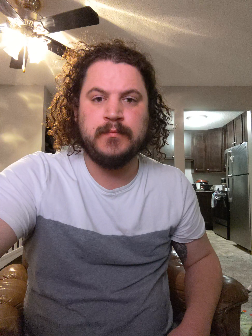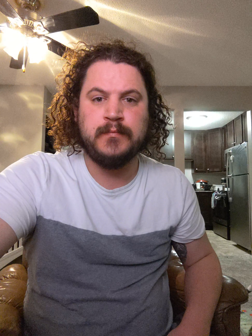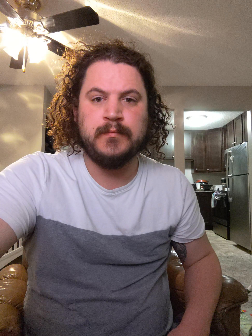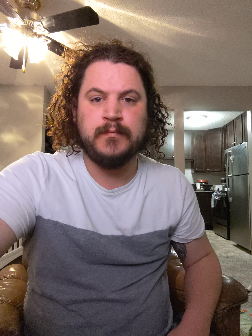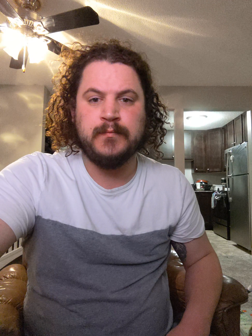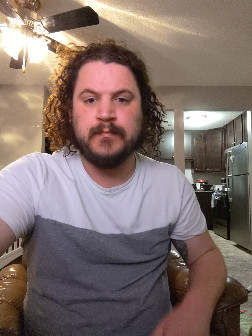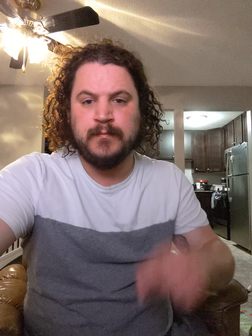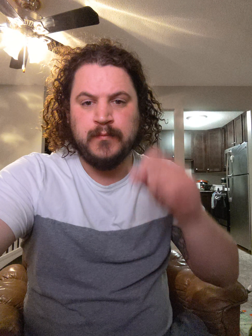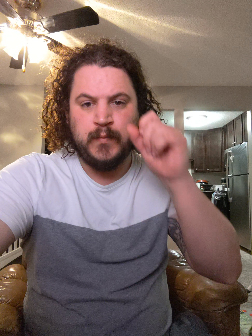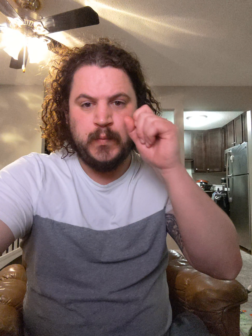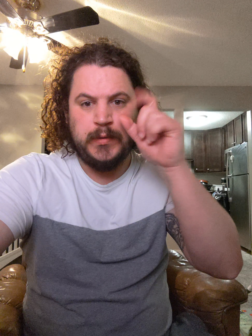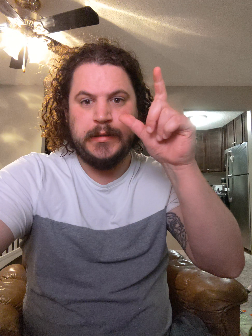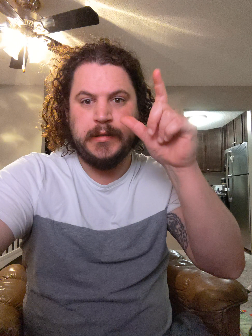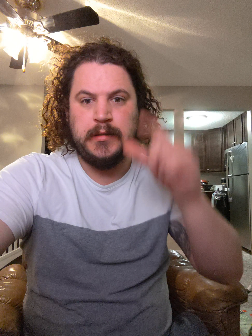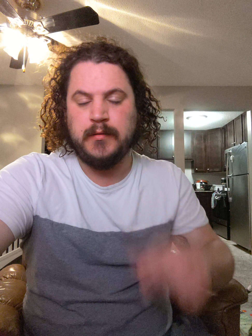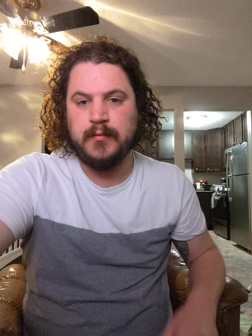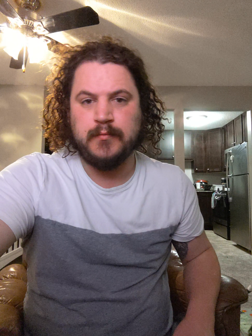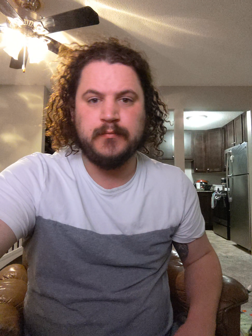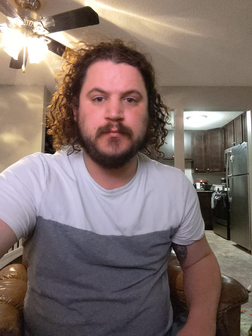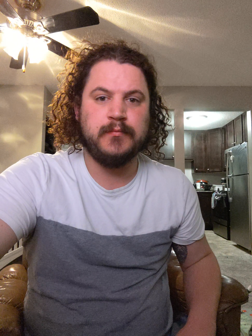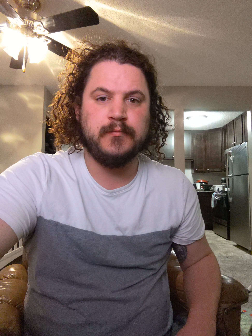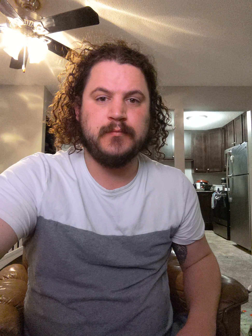wake